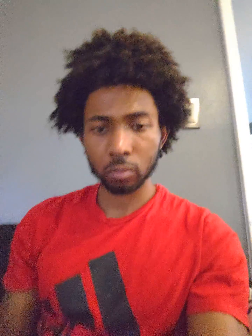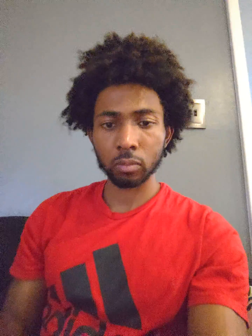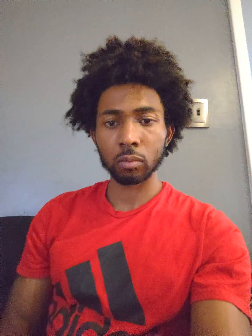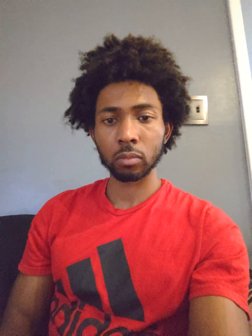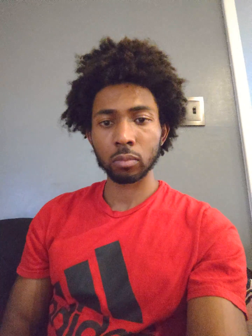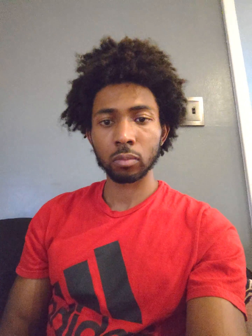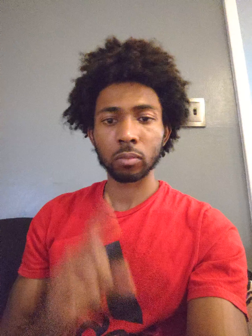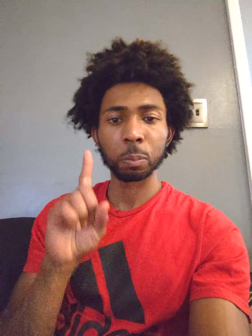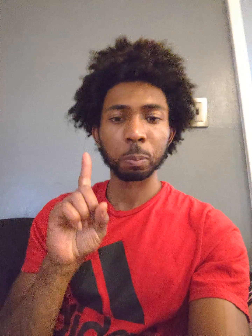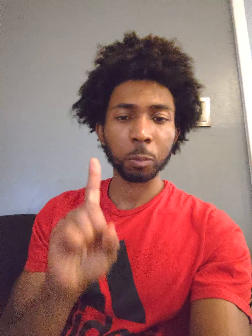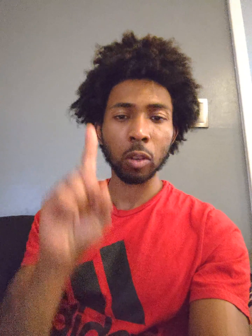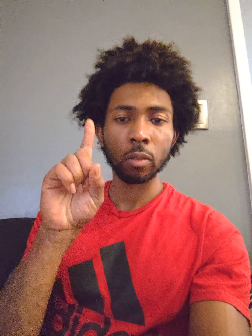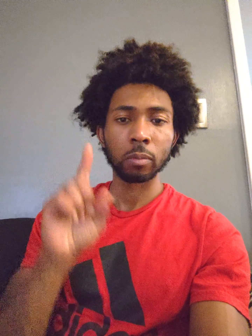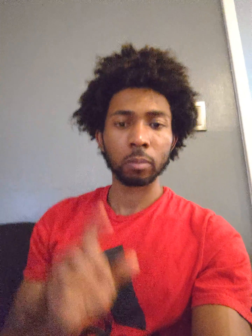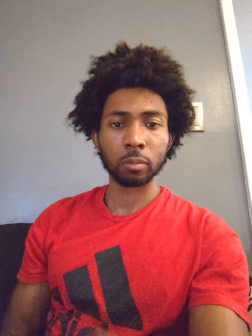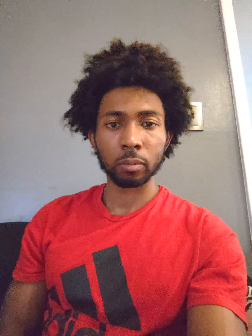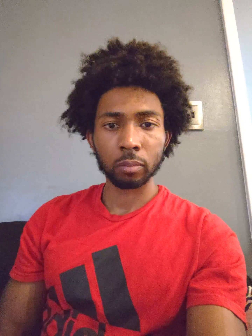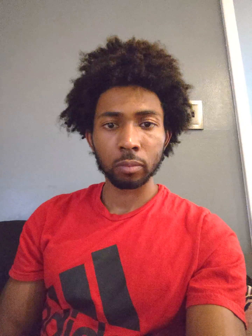bump